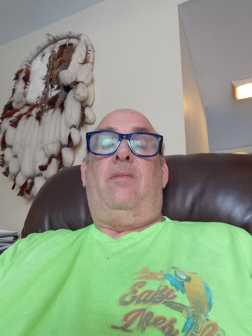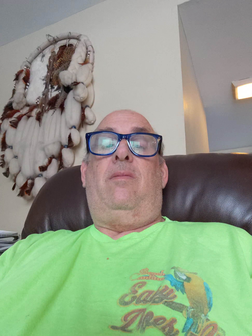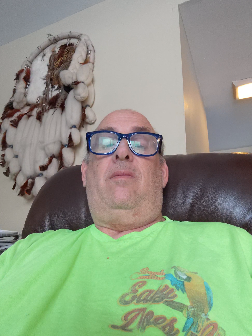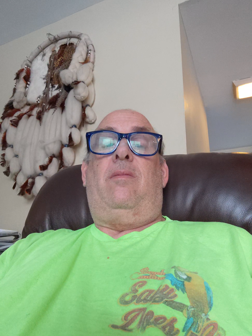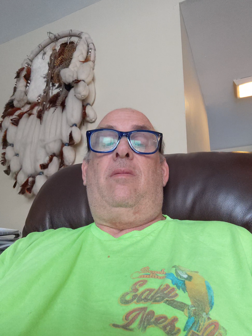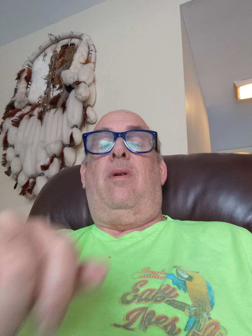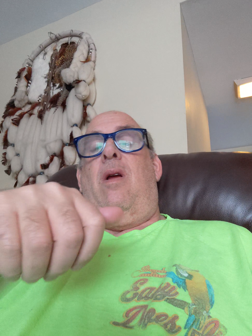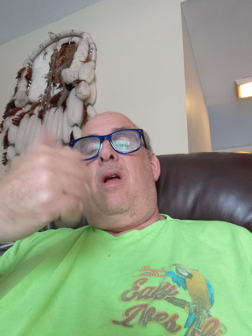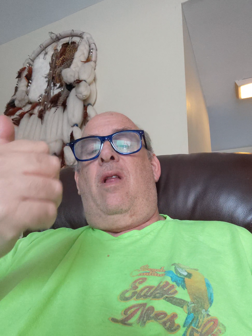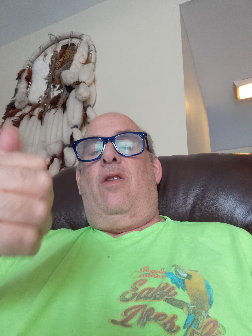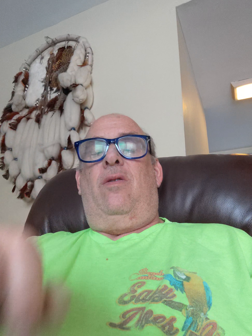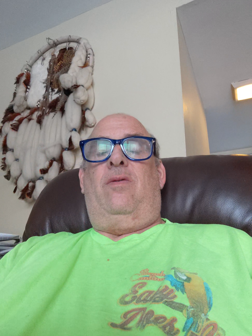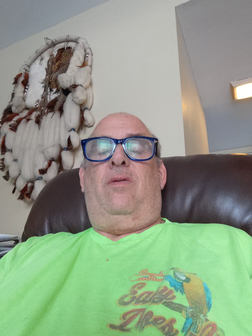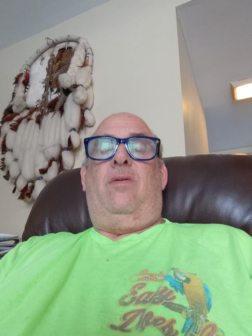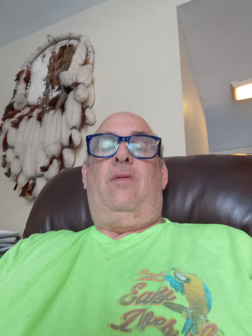another